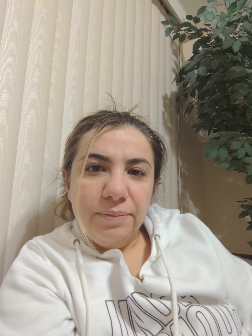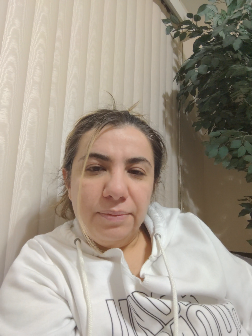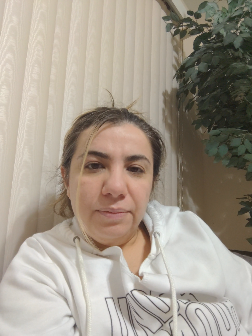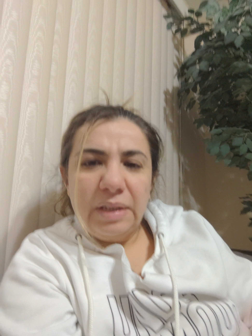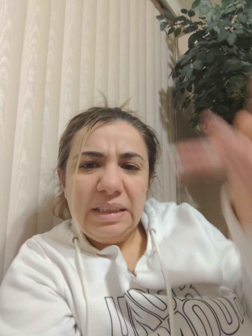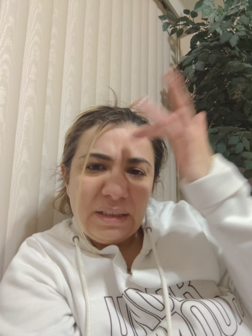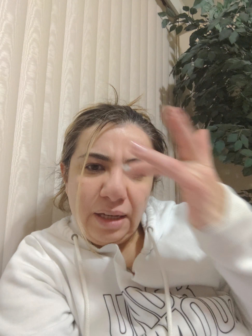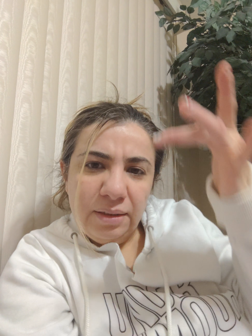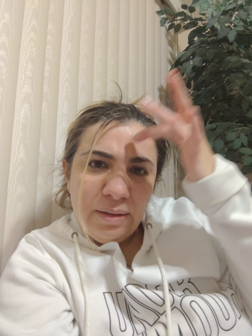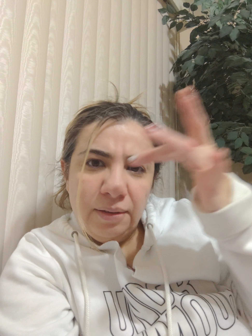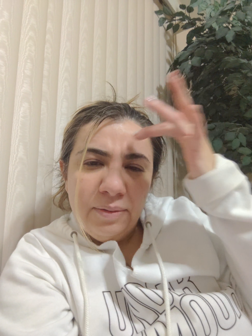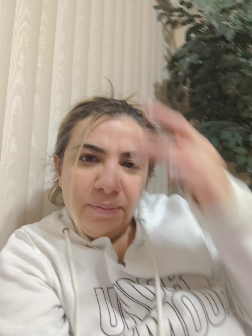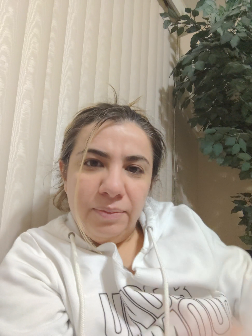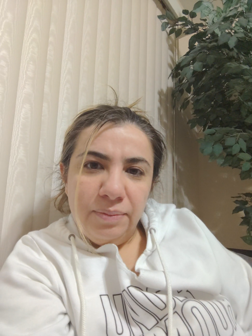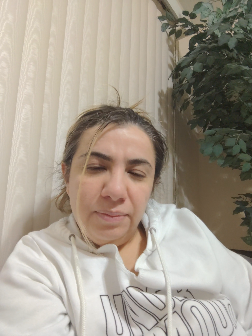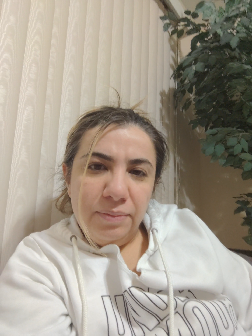sick